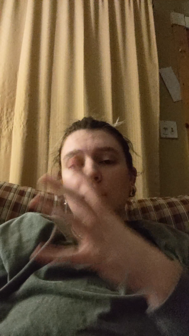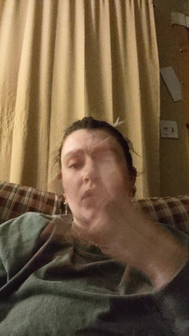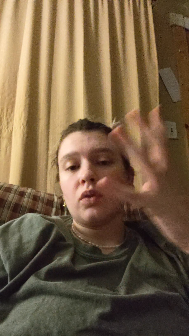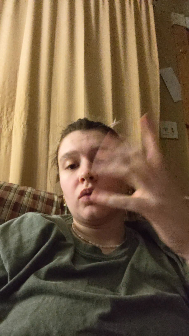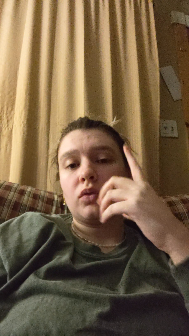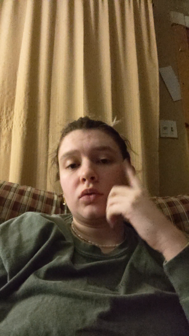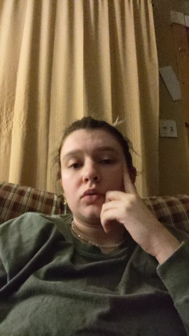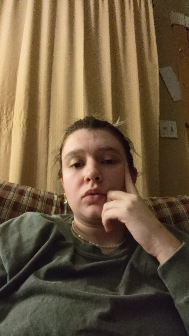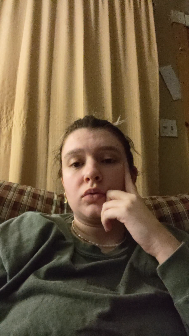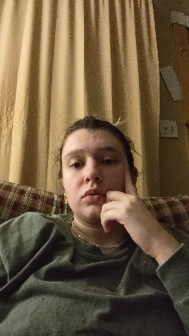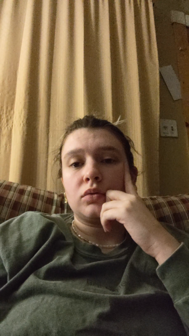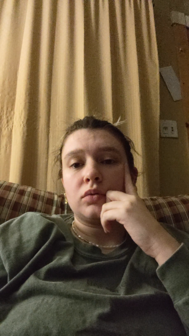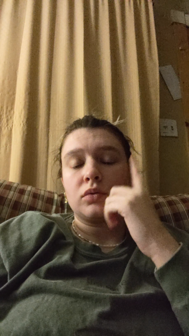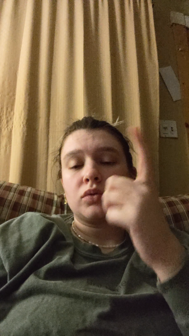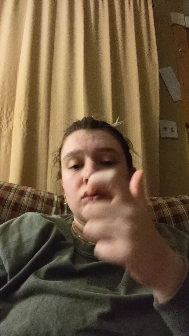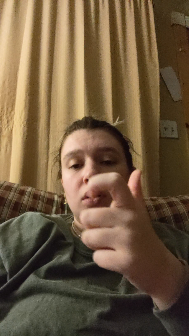run